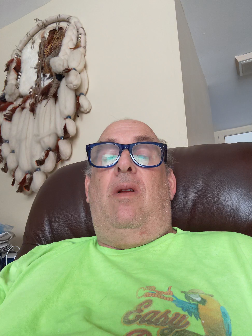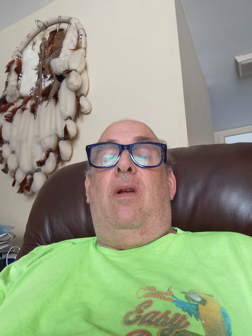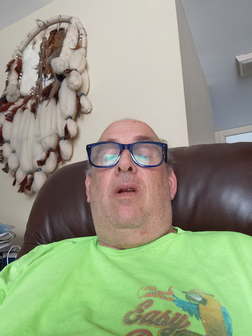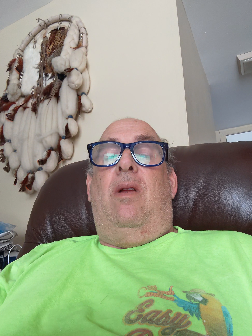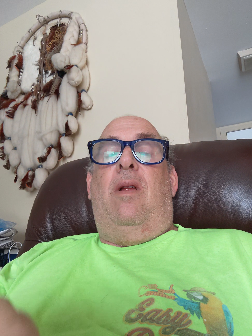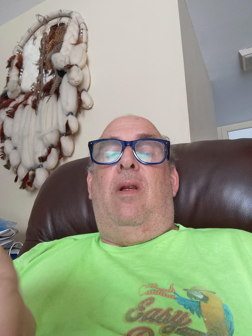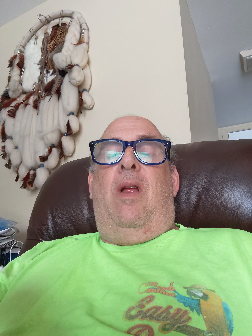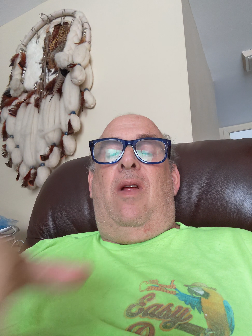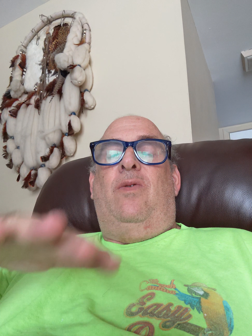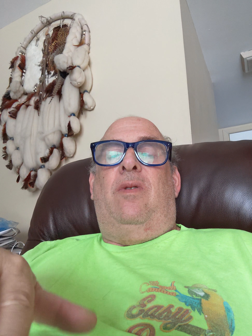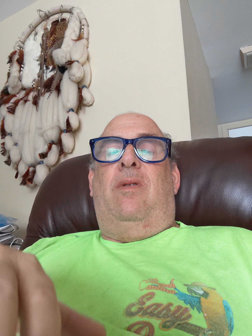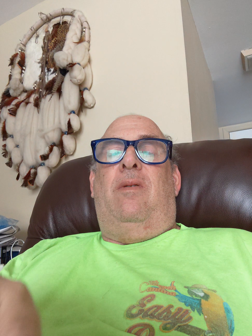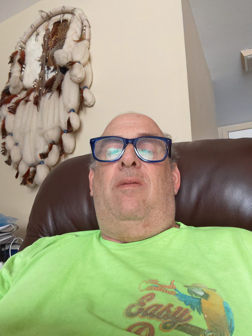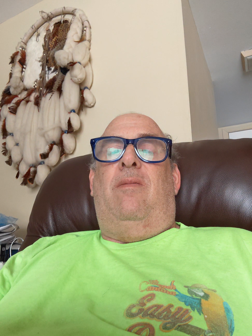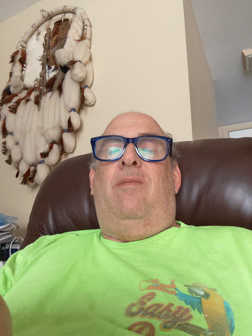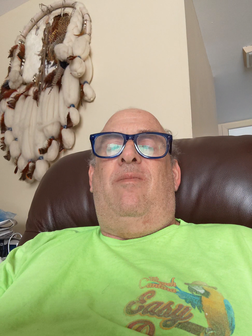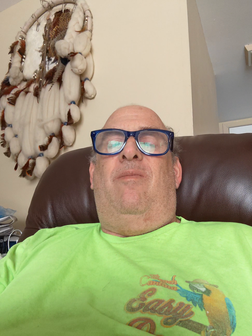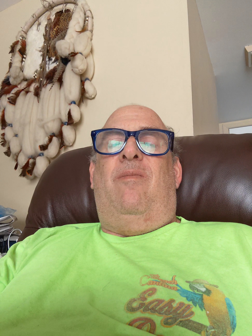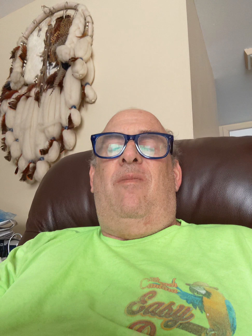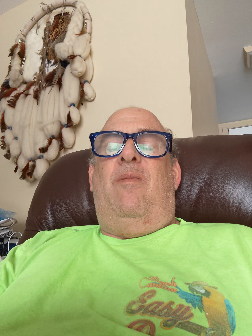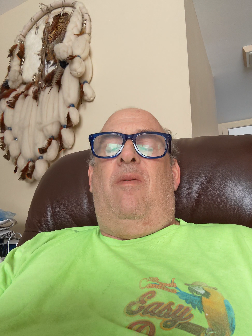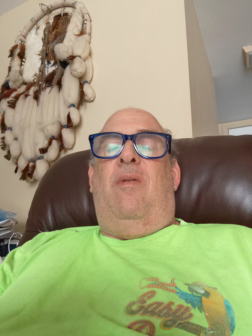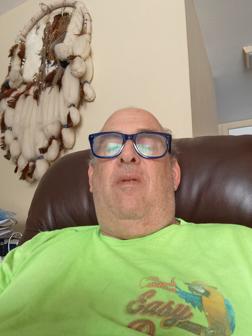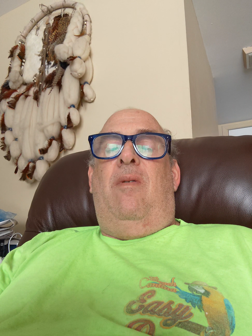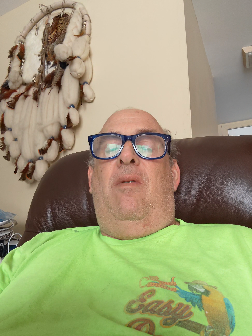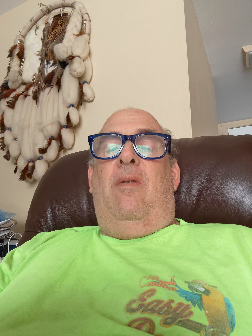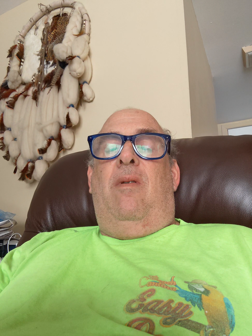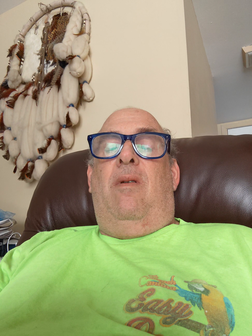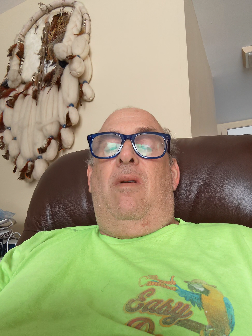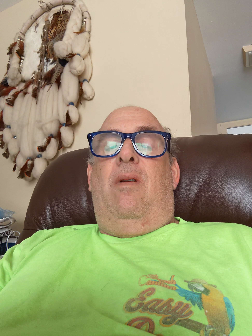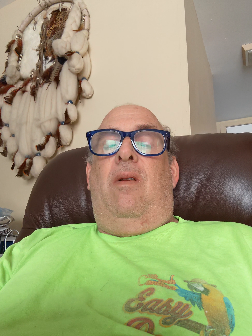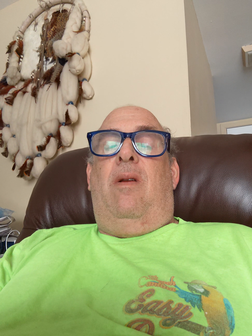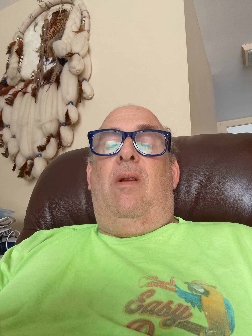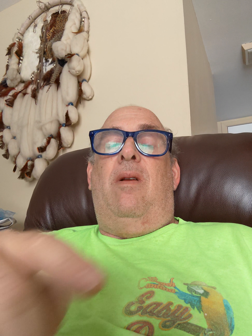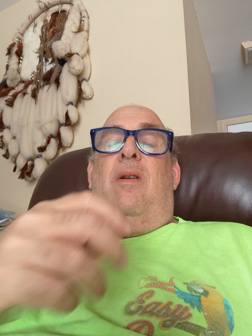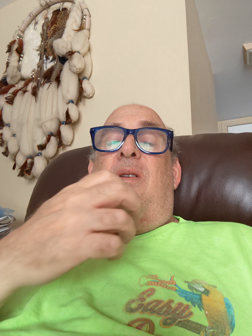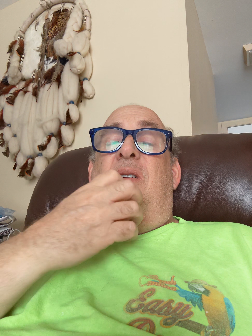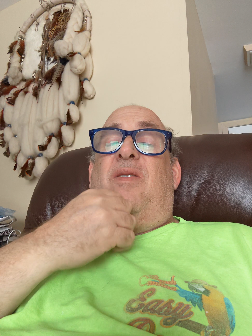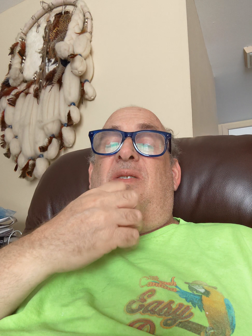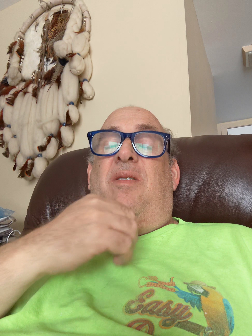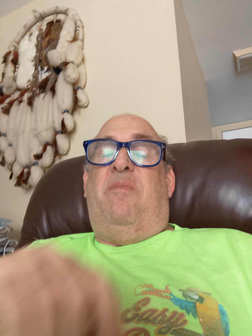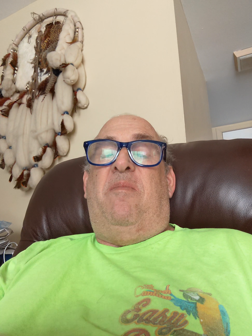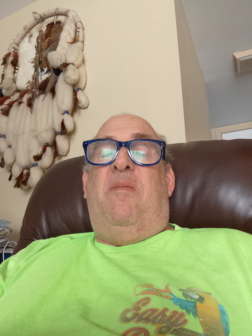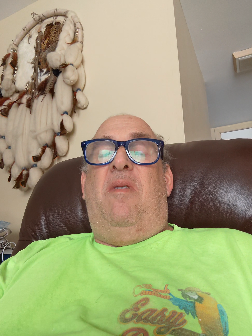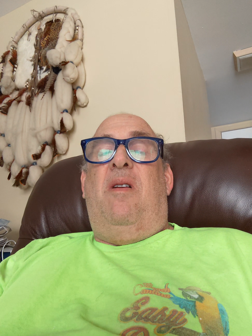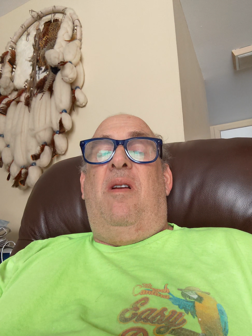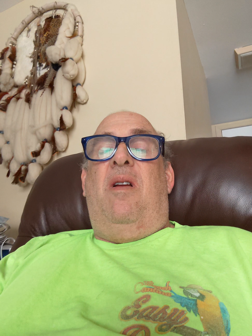underwear